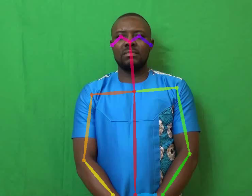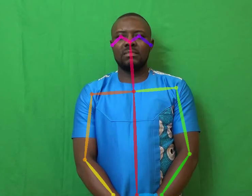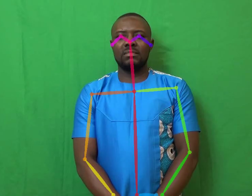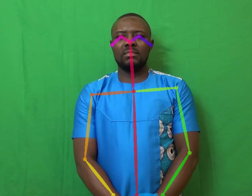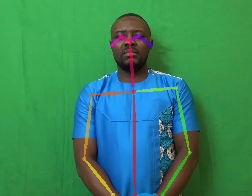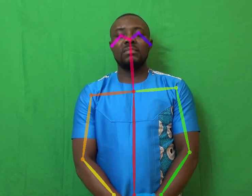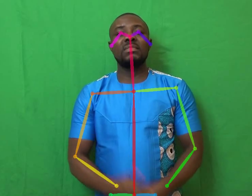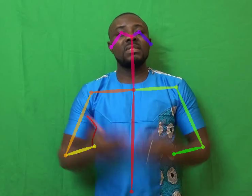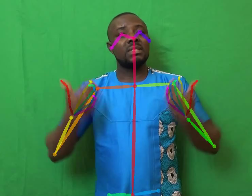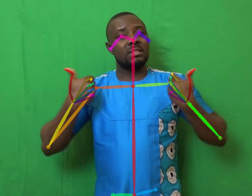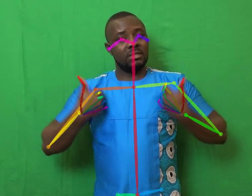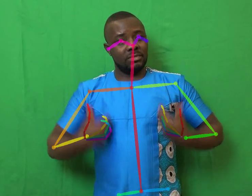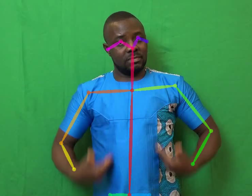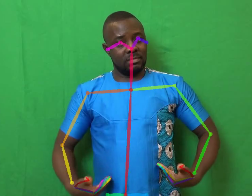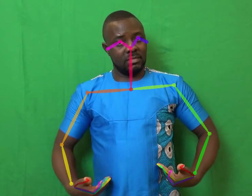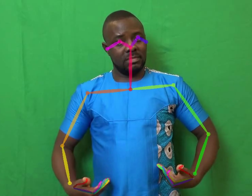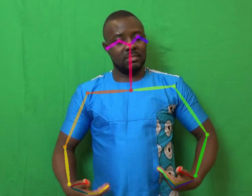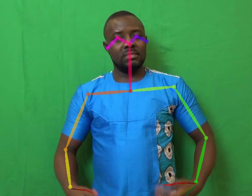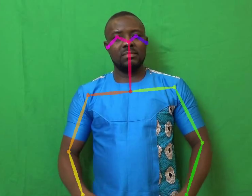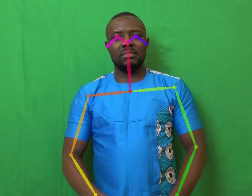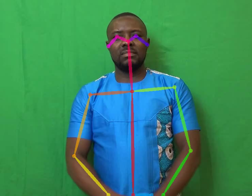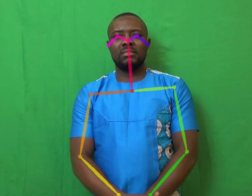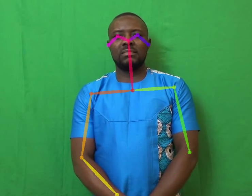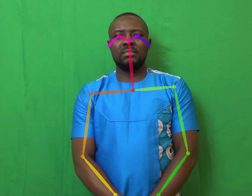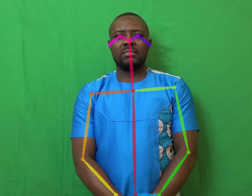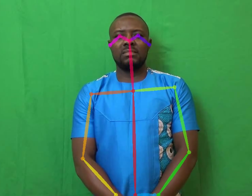dress